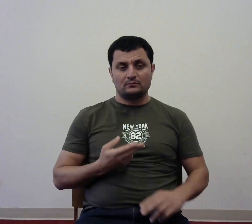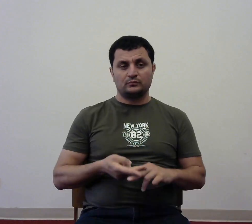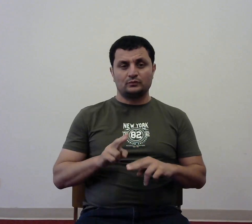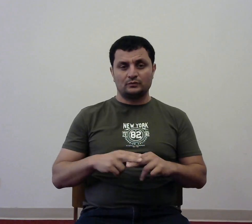bu